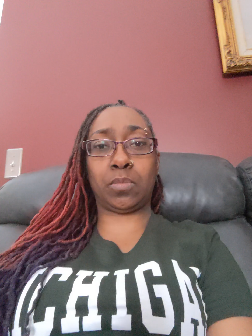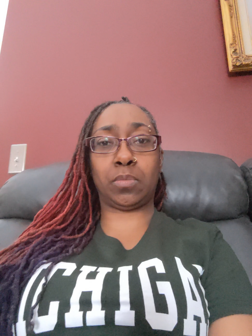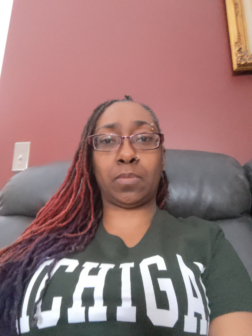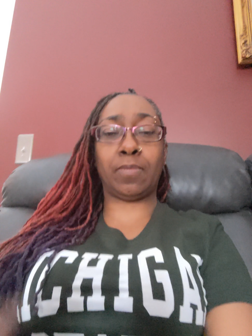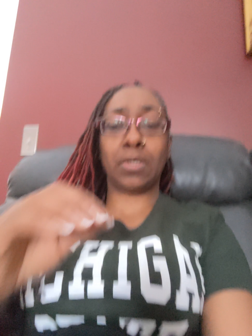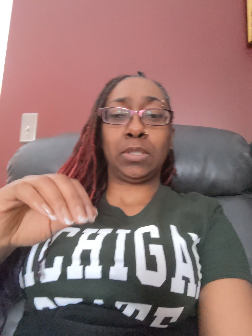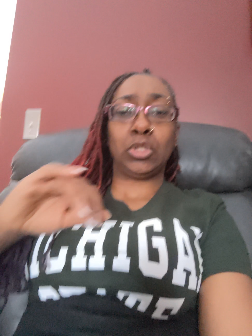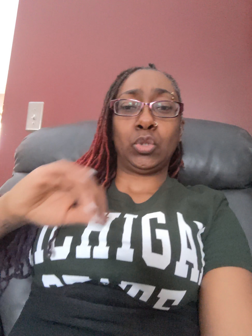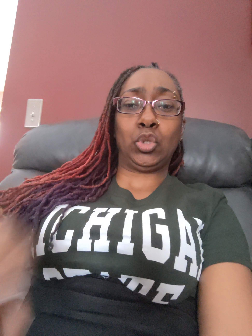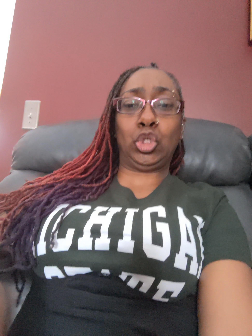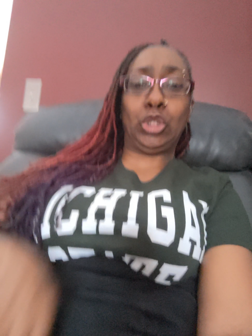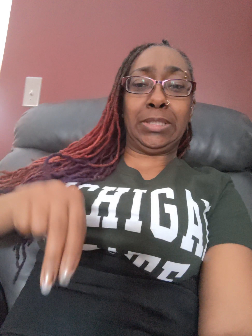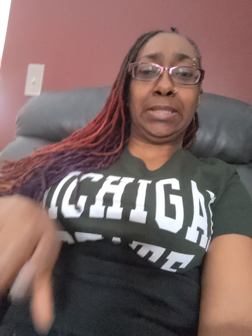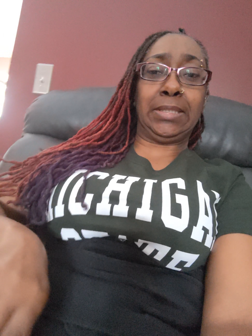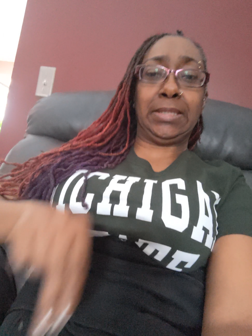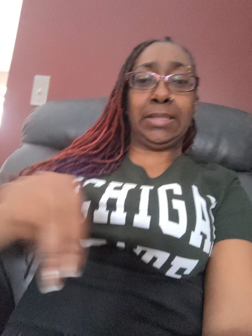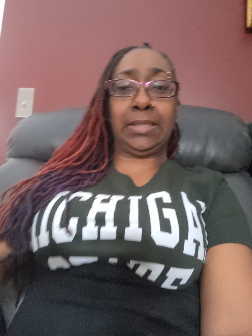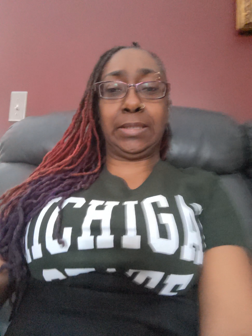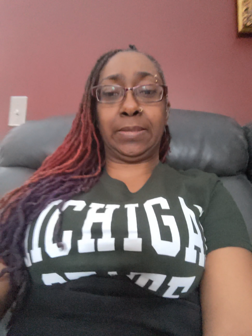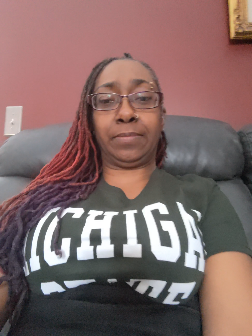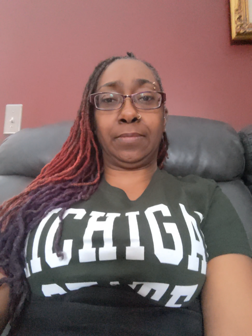jeans